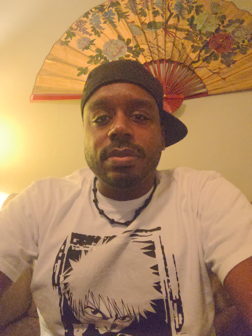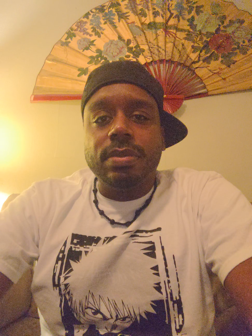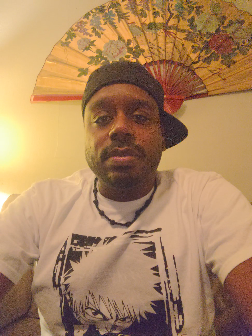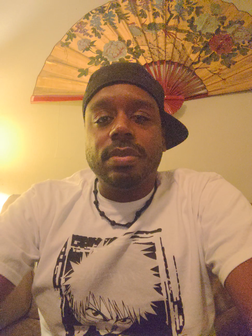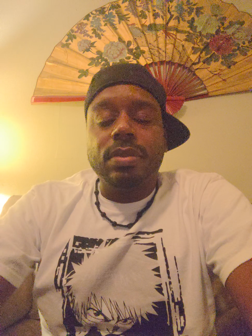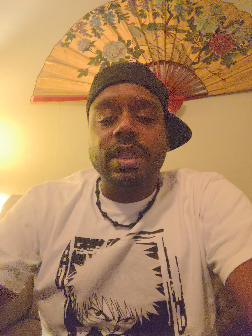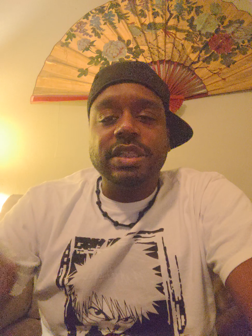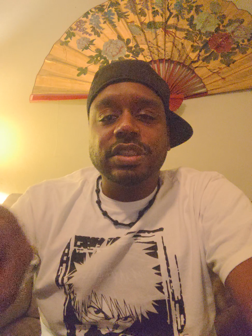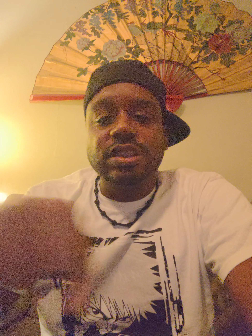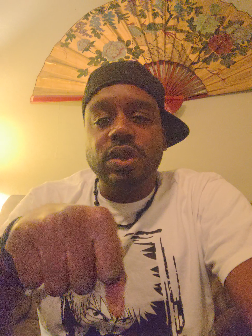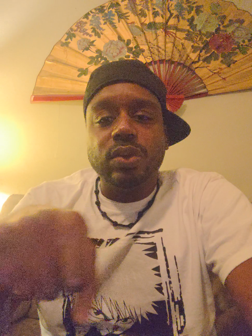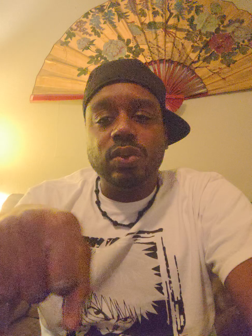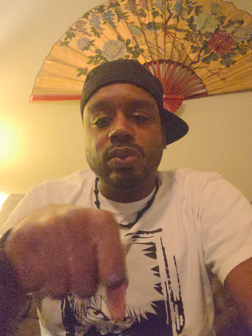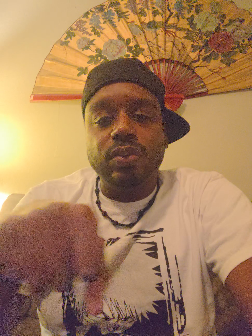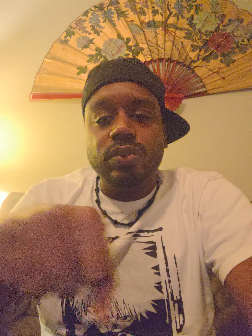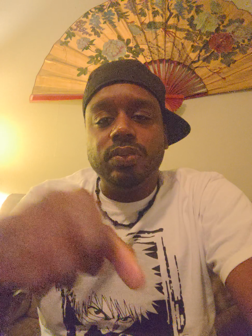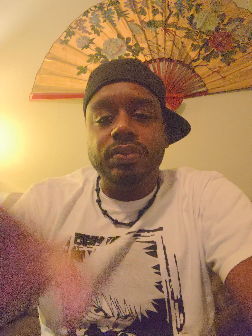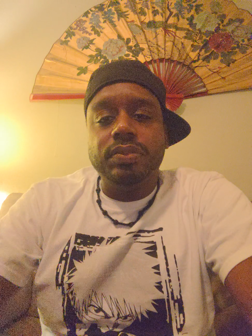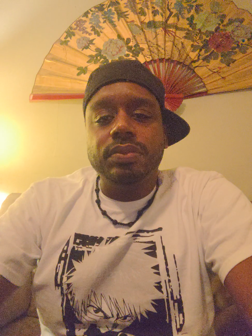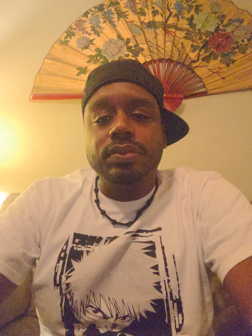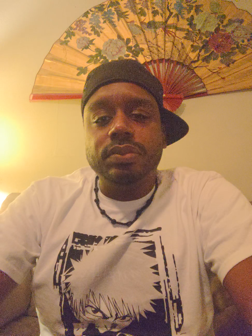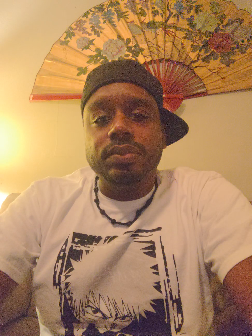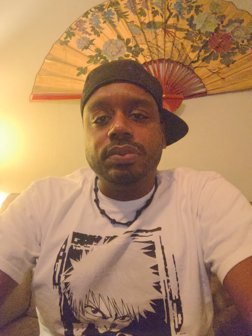shoe